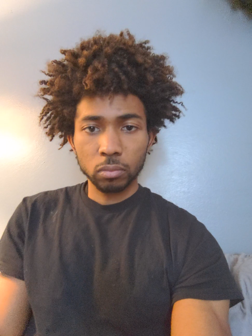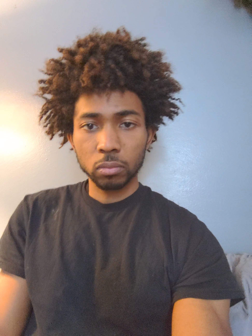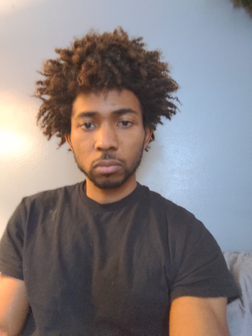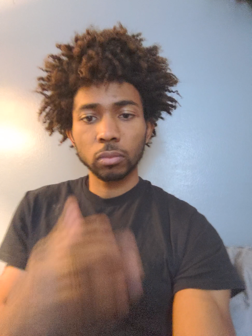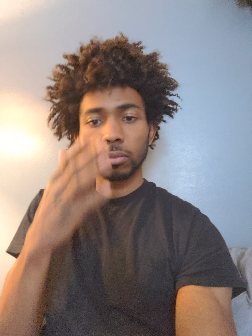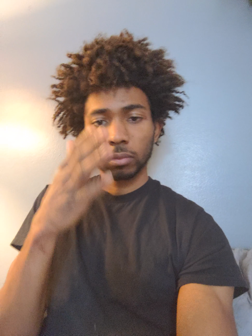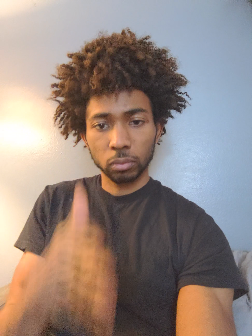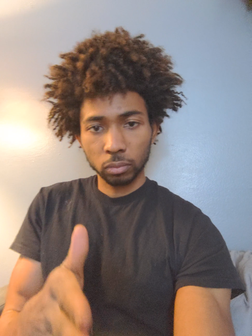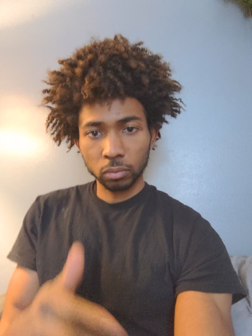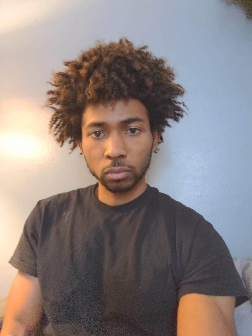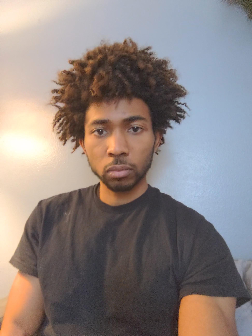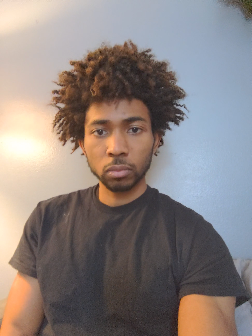person